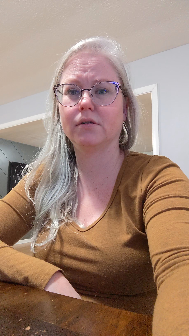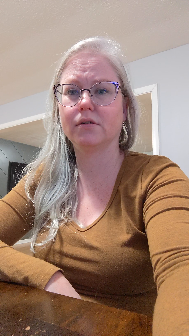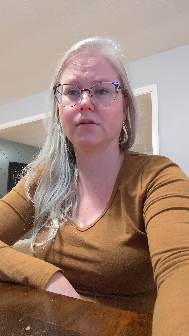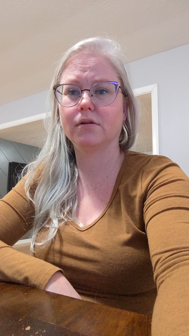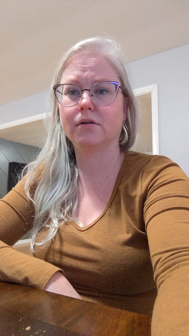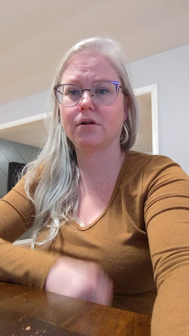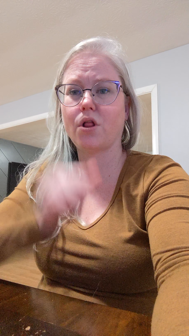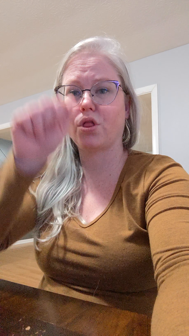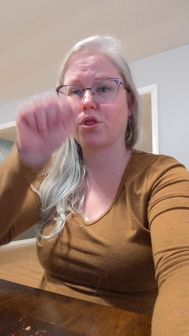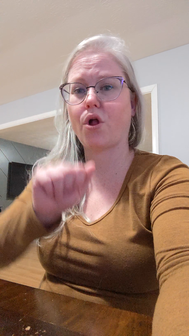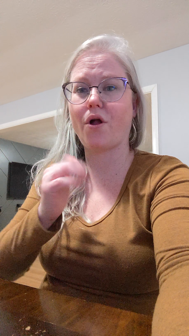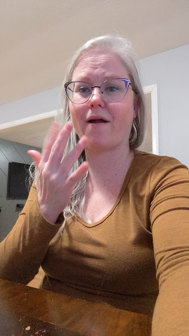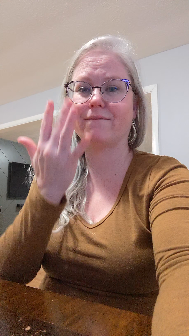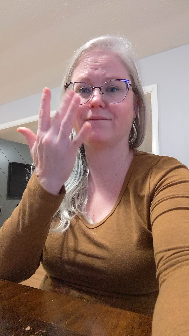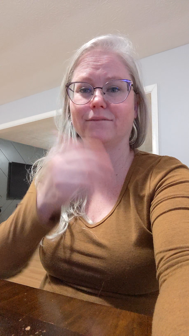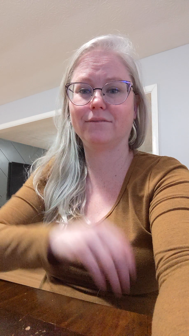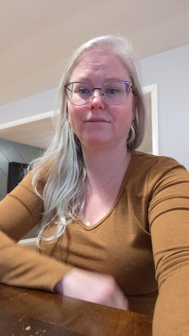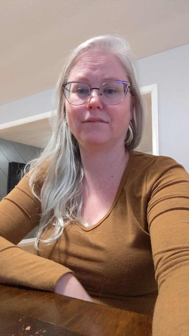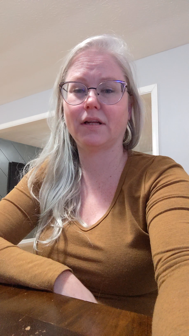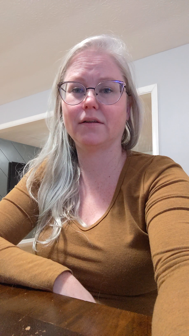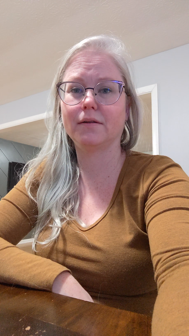gloves